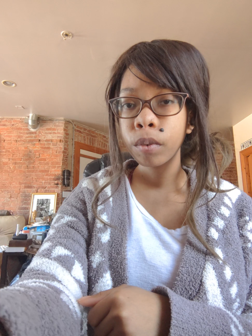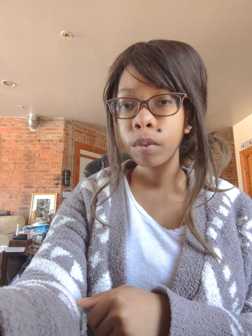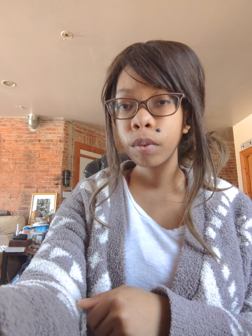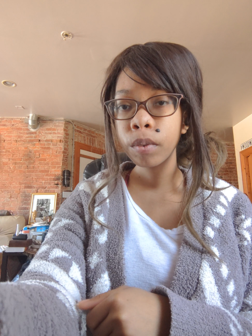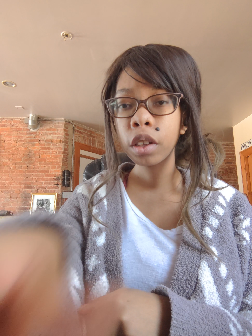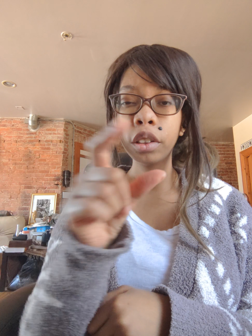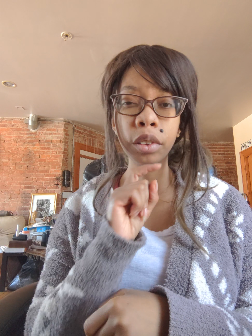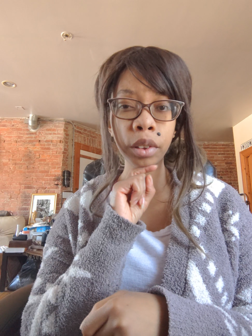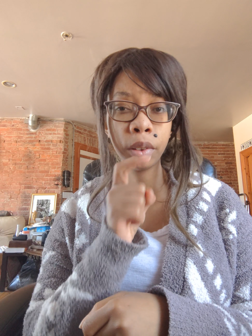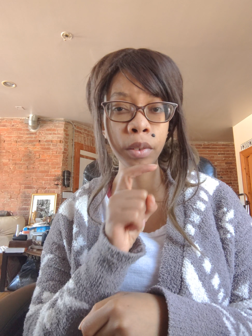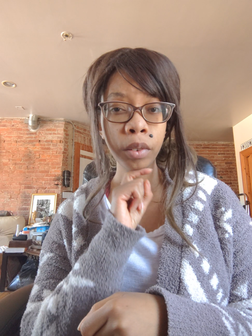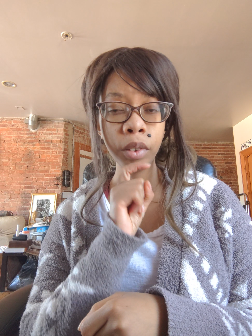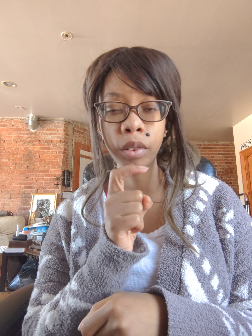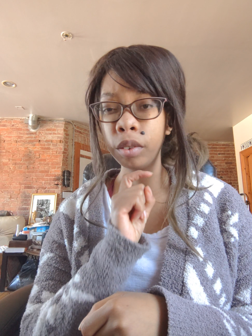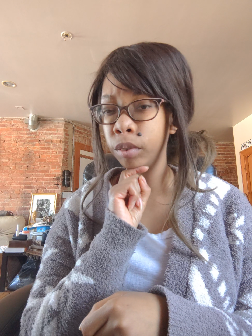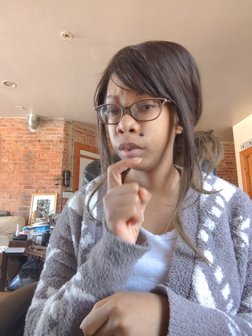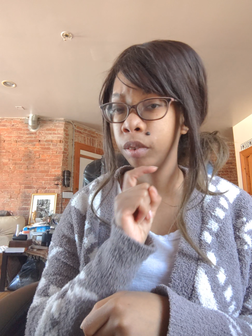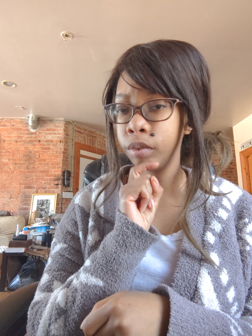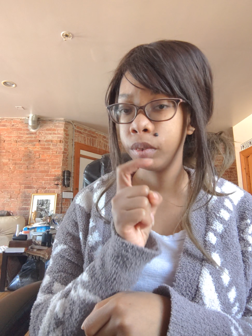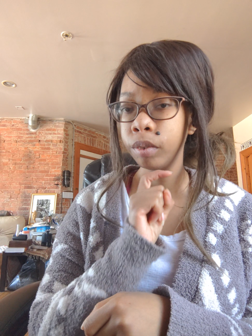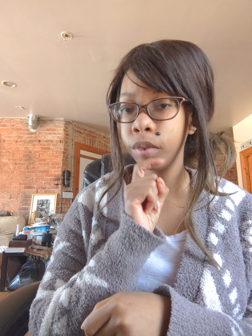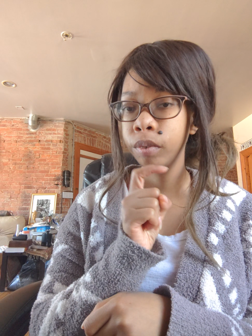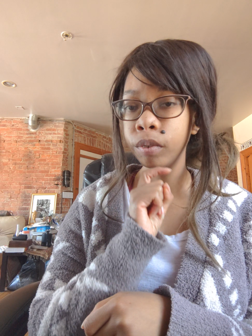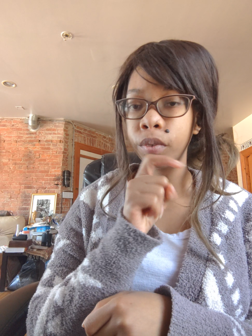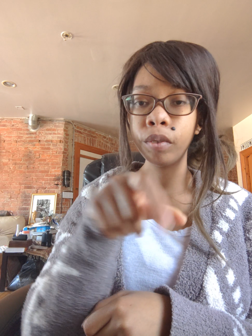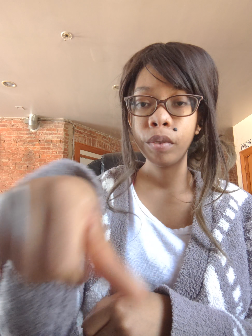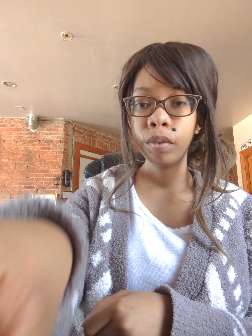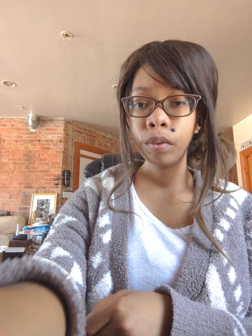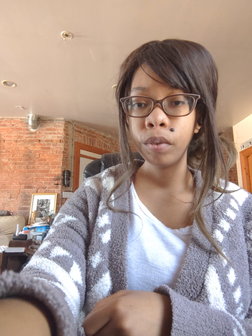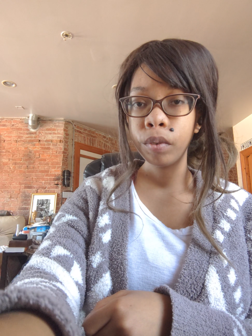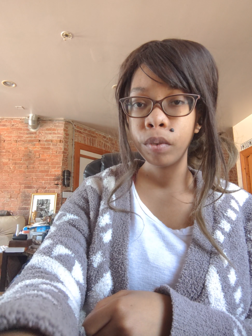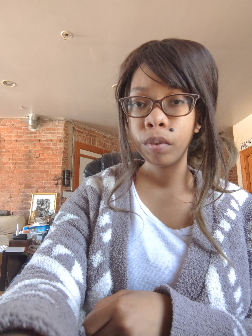garbage